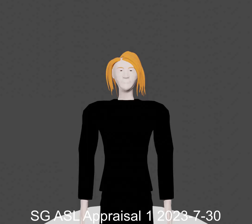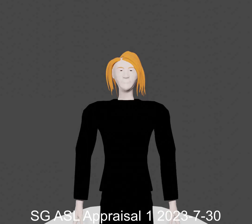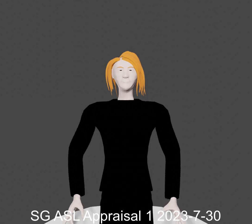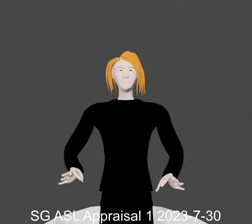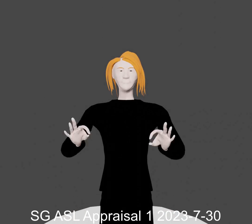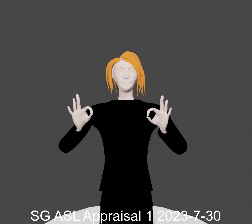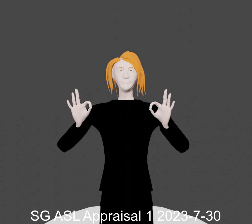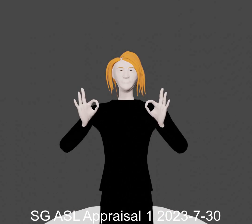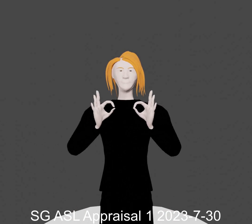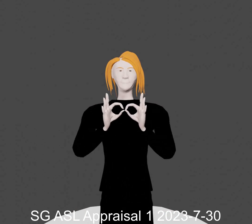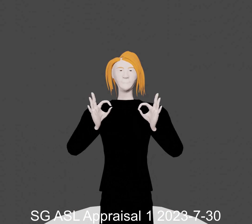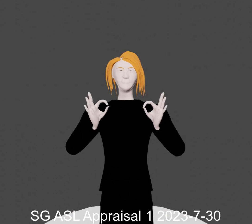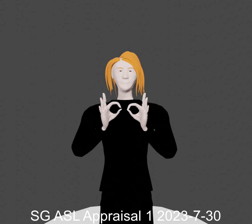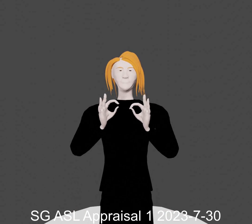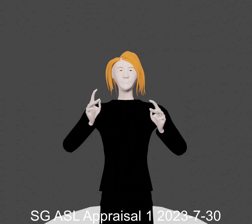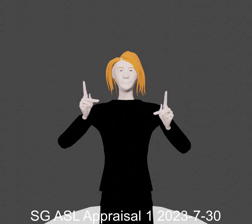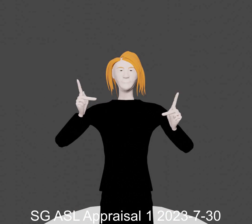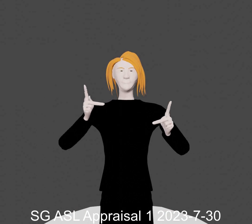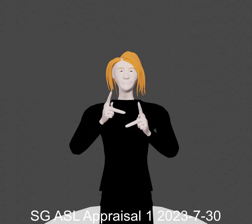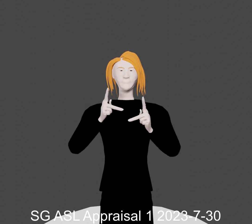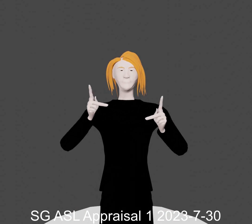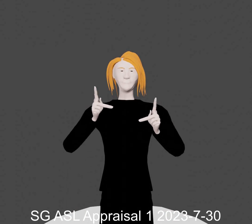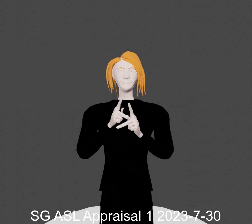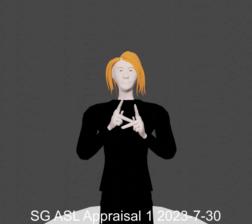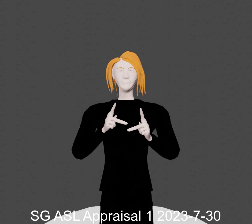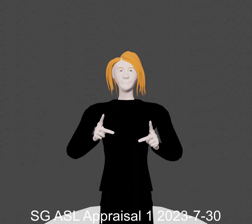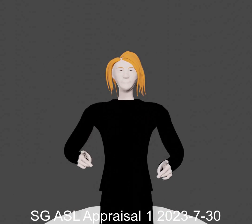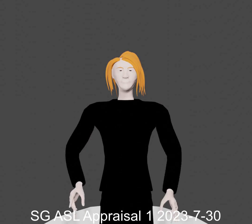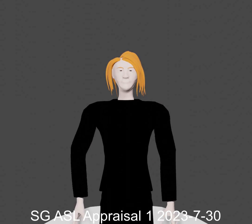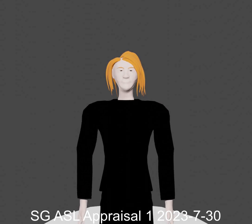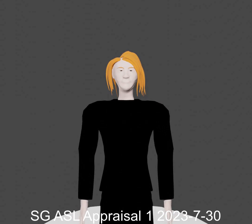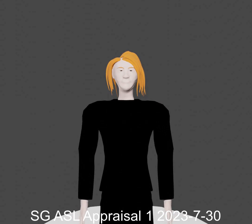Appraisal